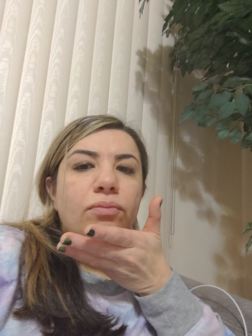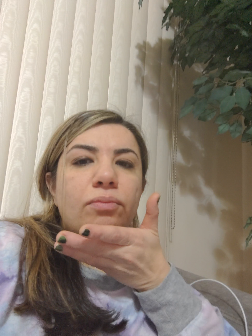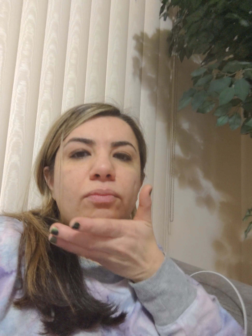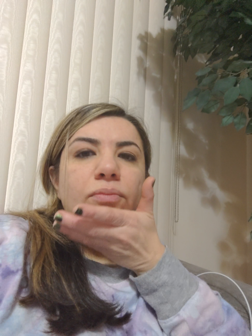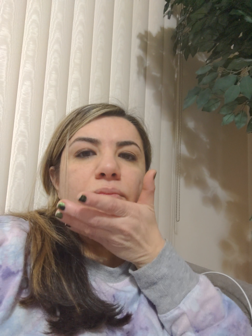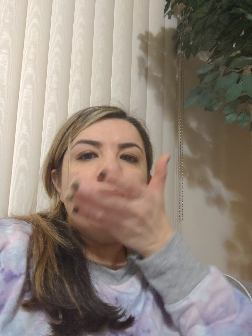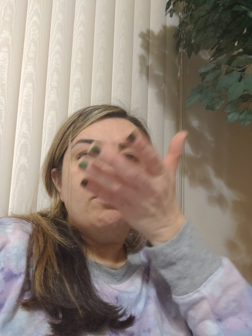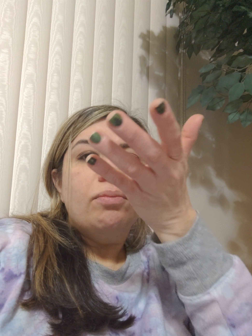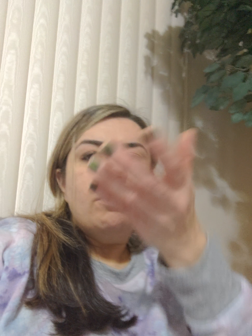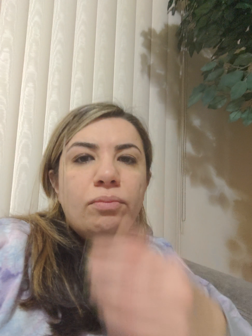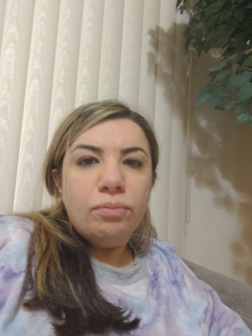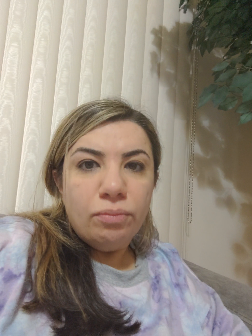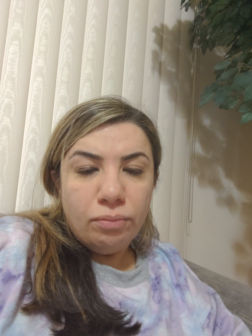cereal